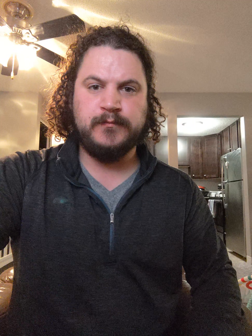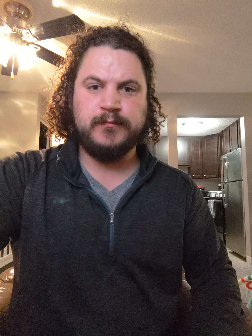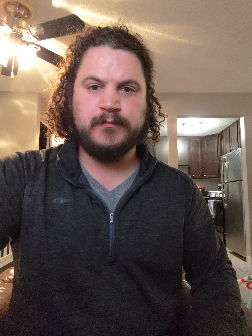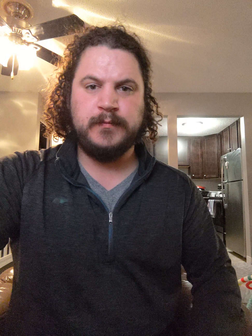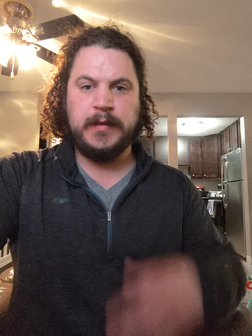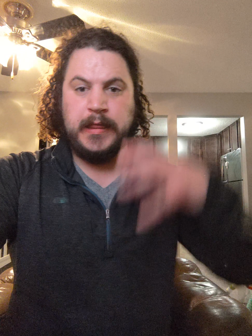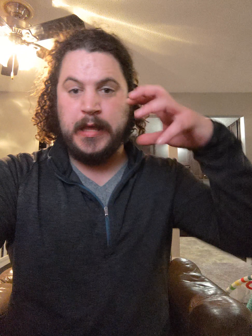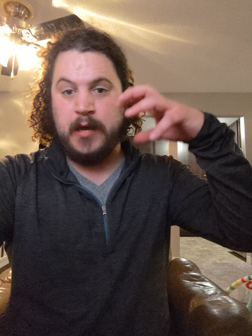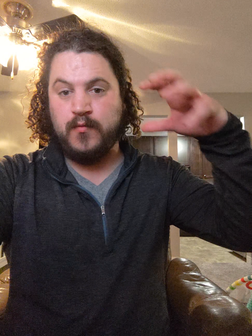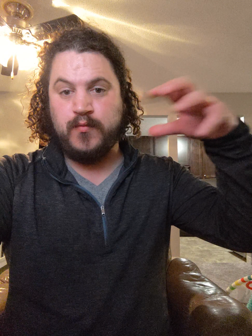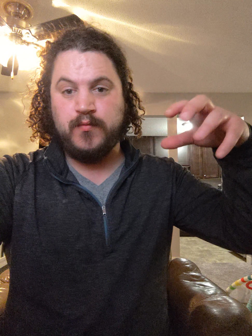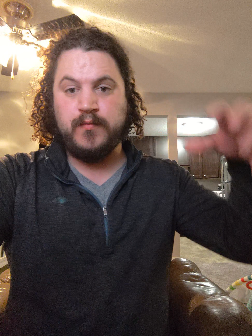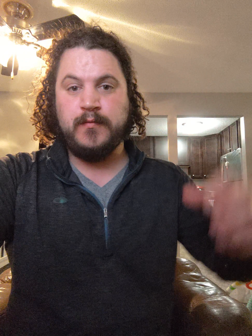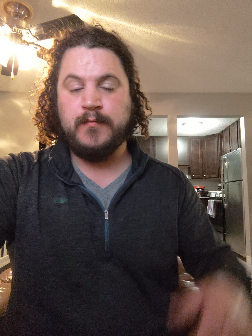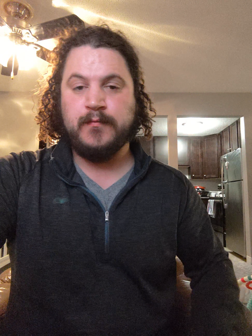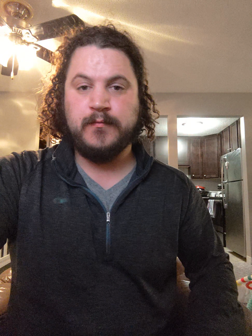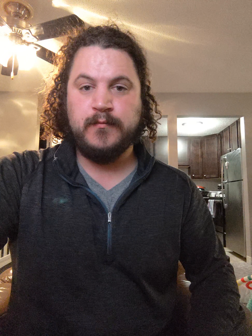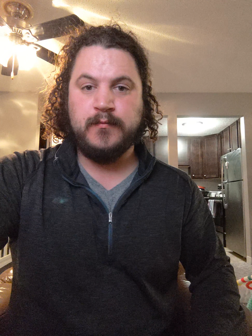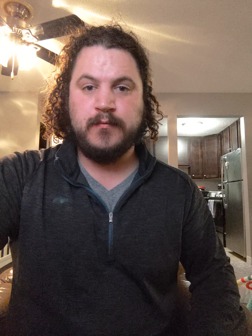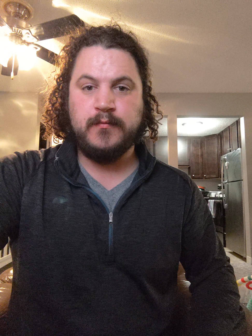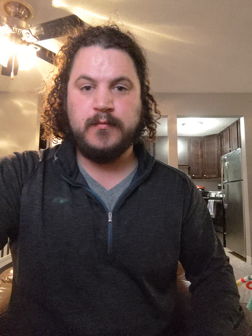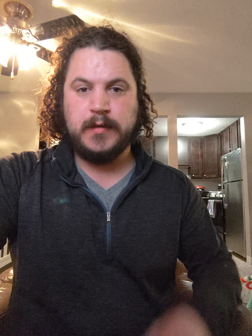cloud